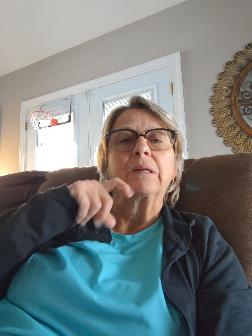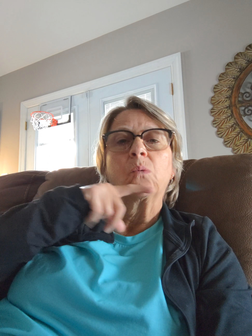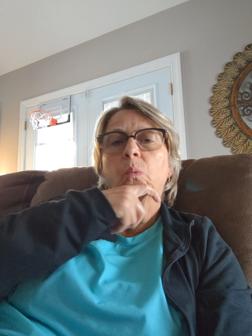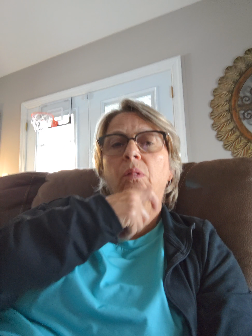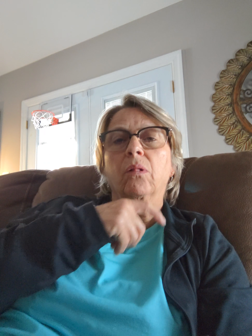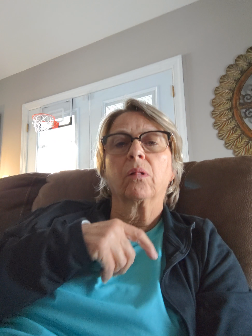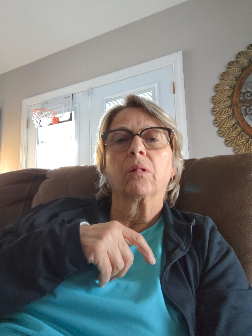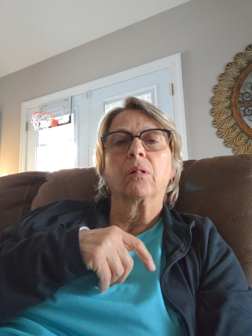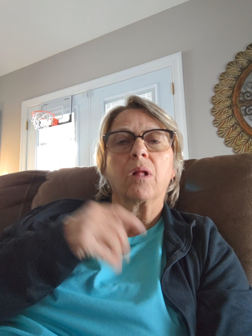cereal